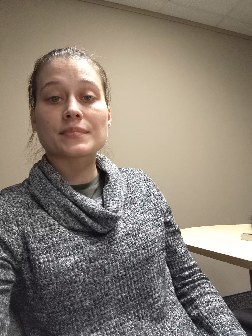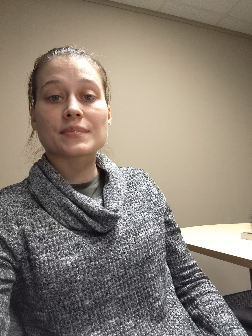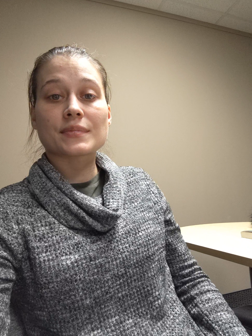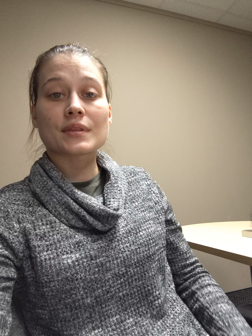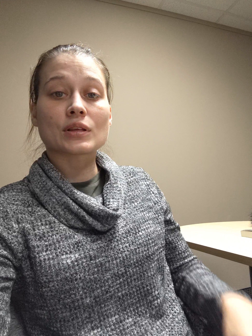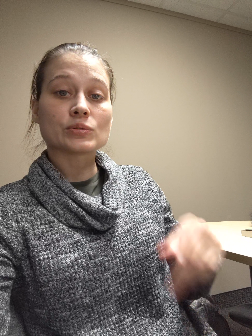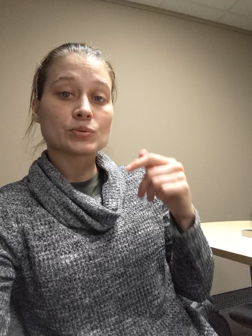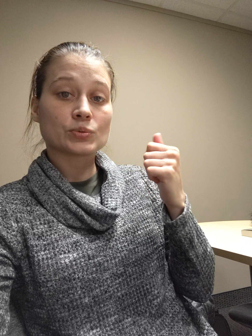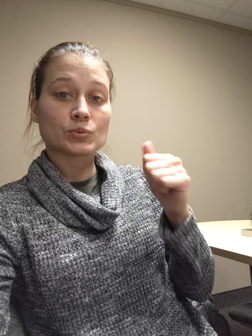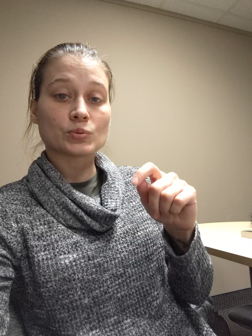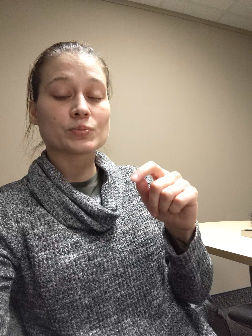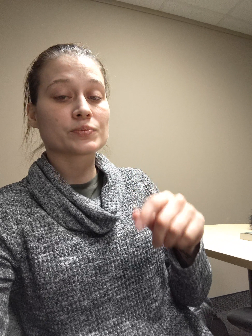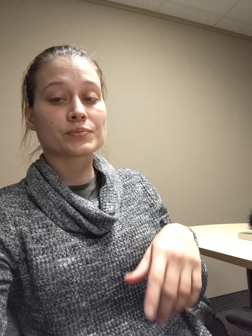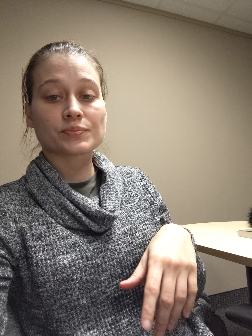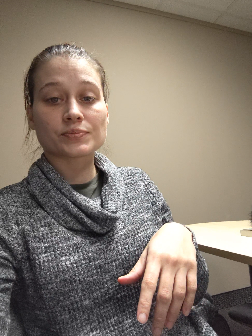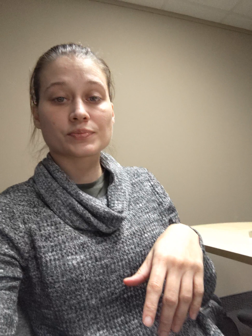toy